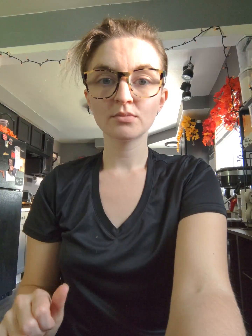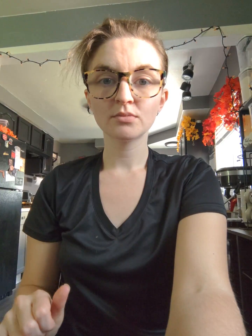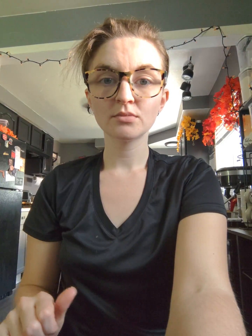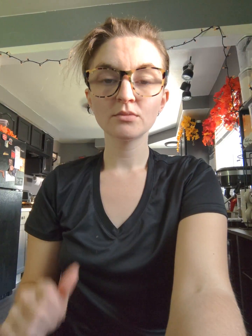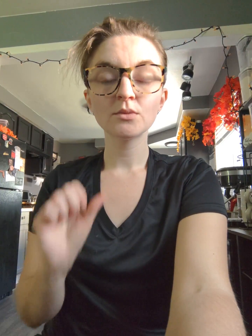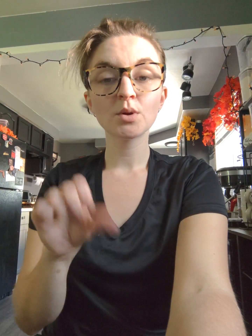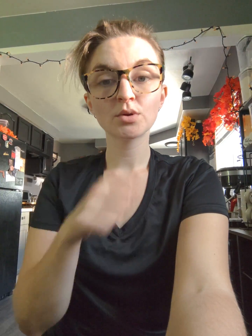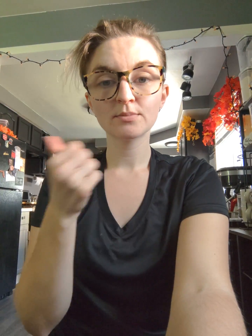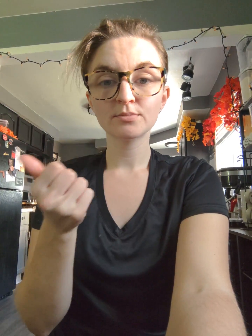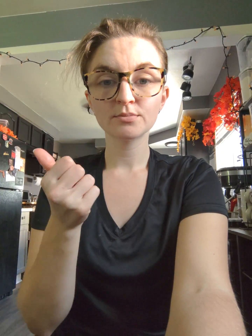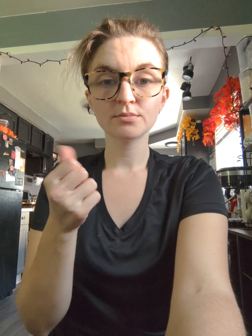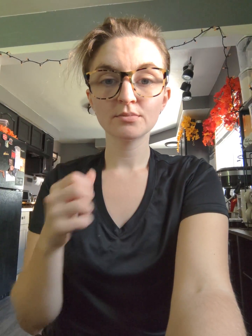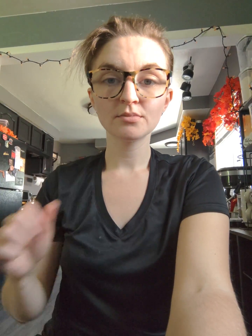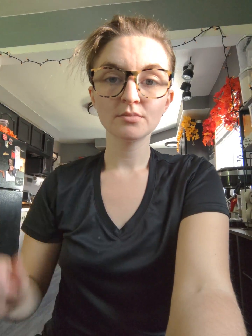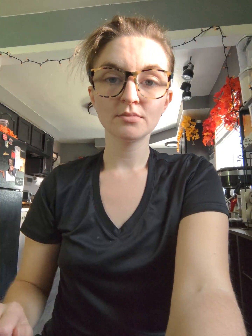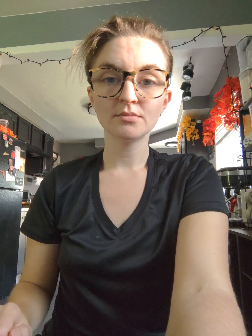other